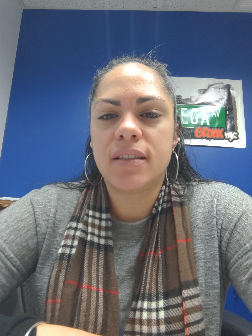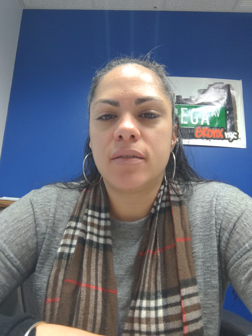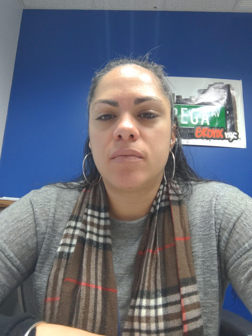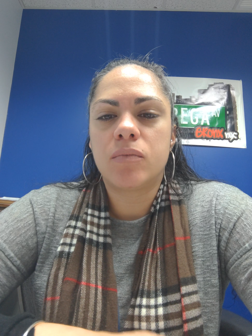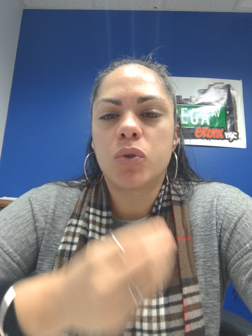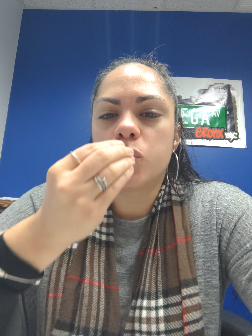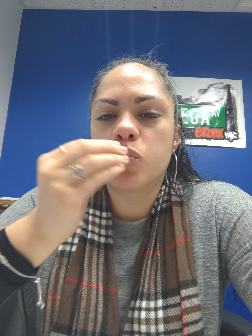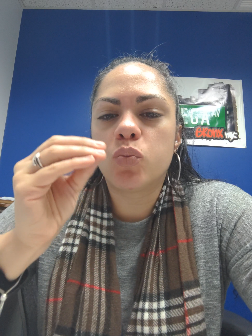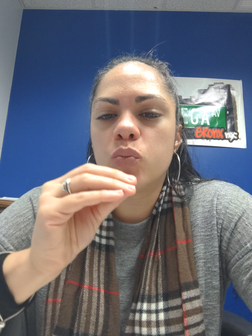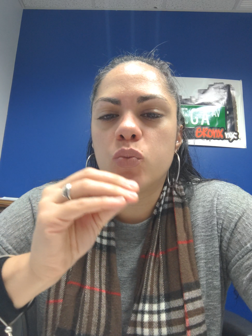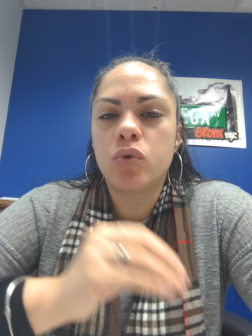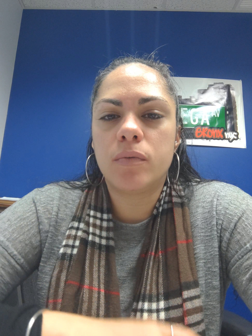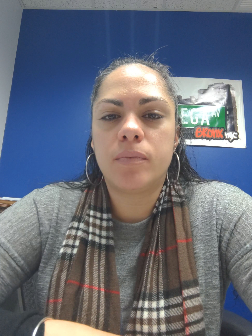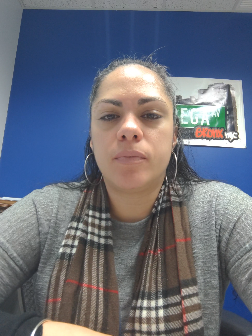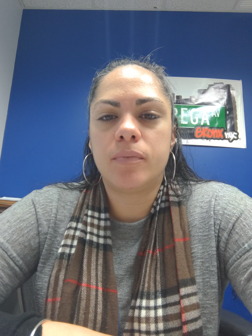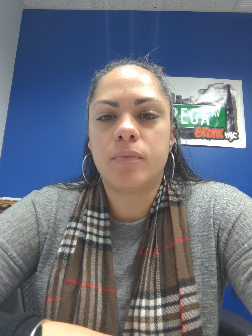kiss